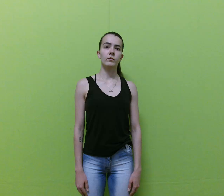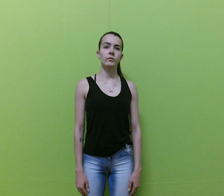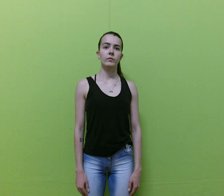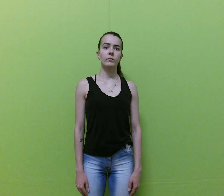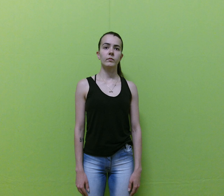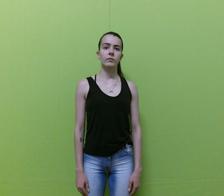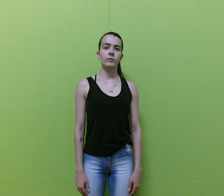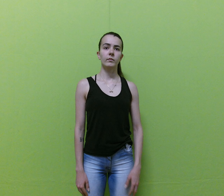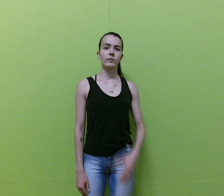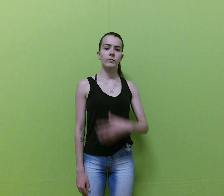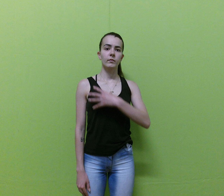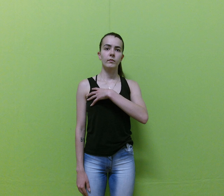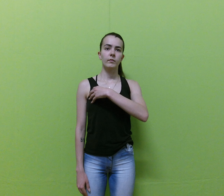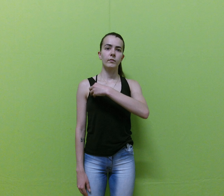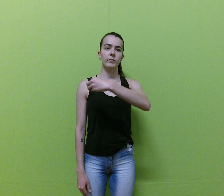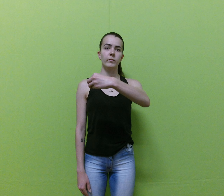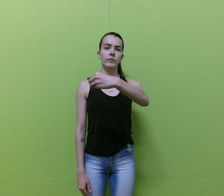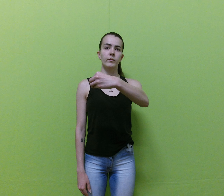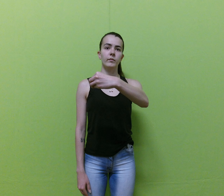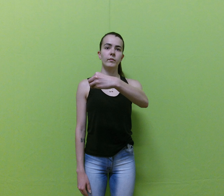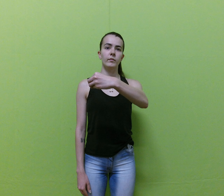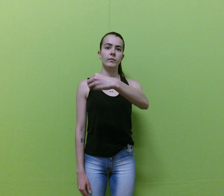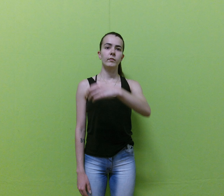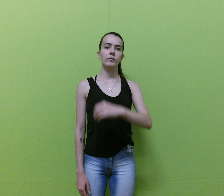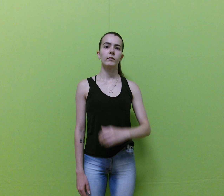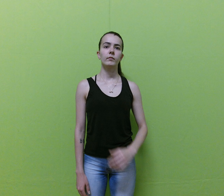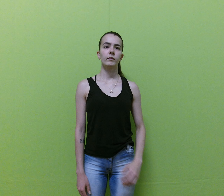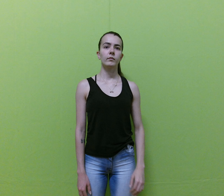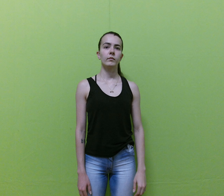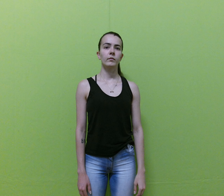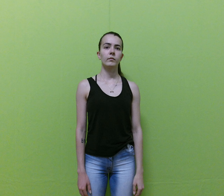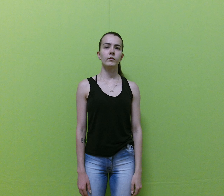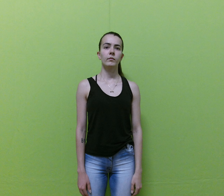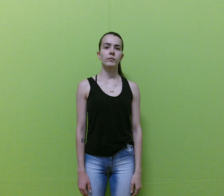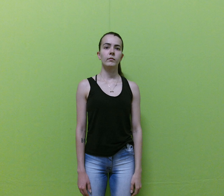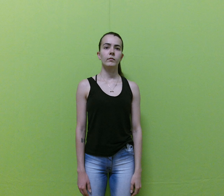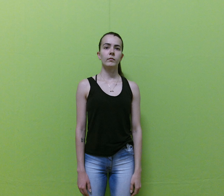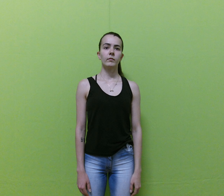filho